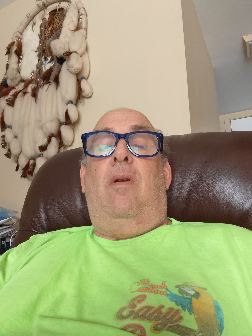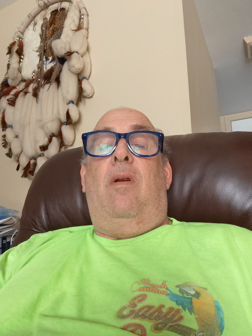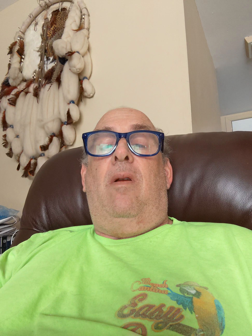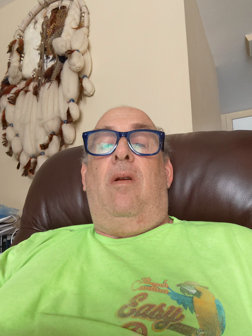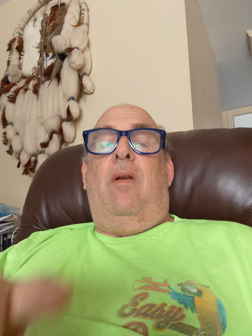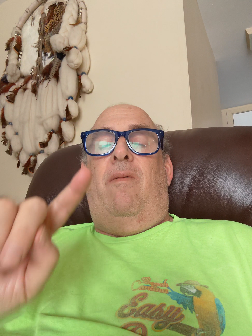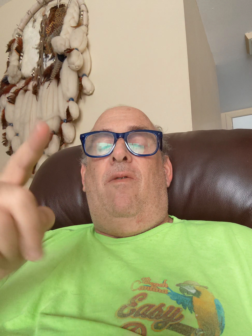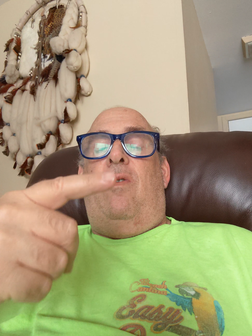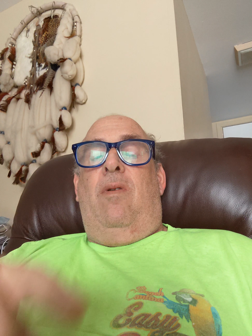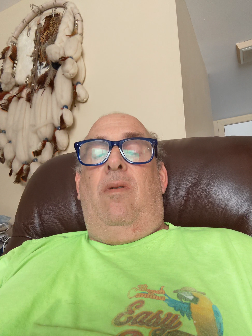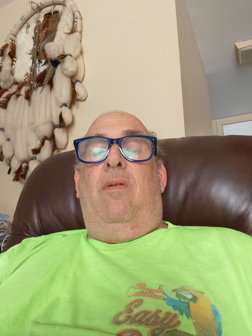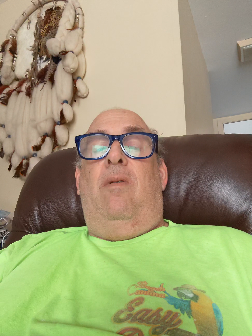first